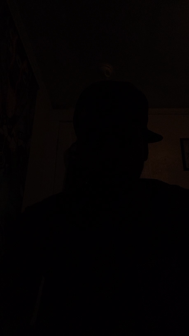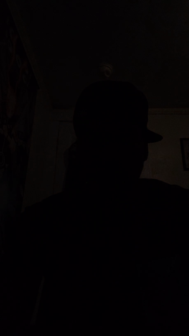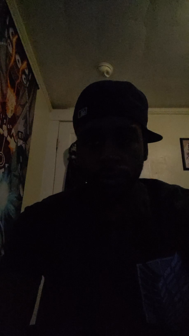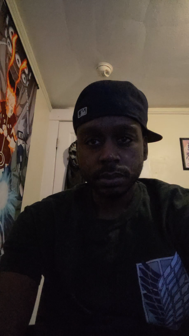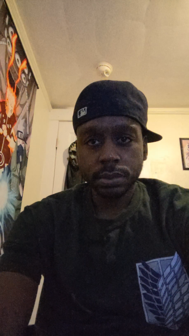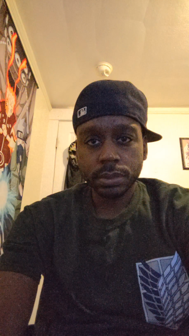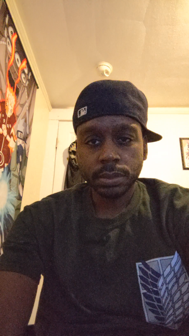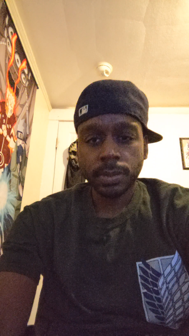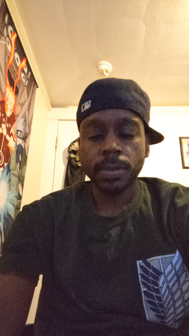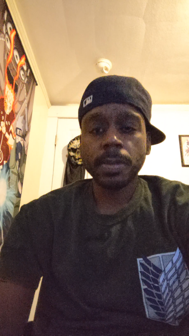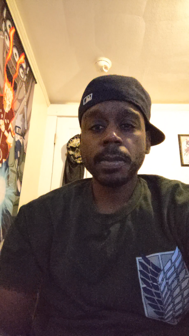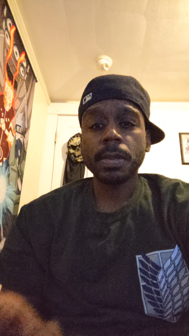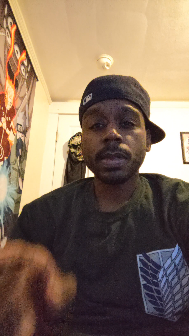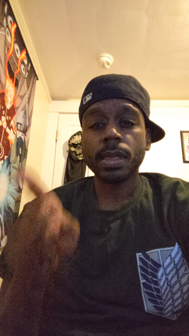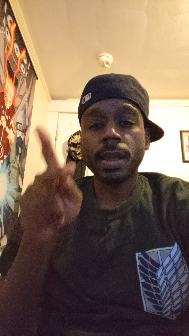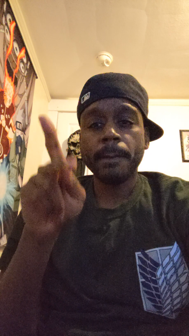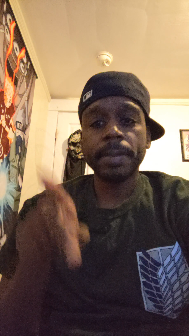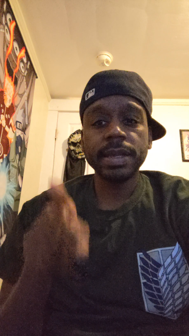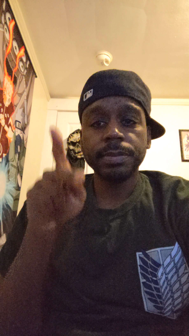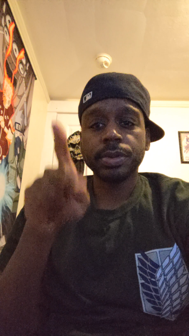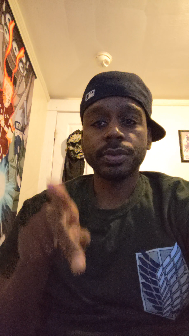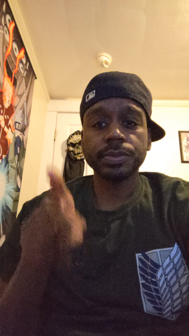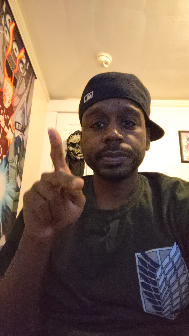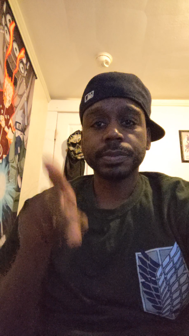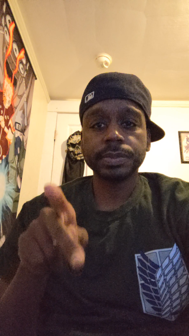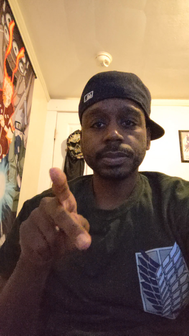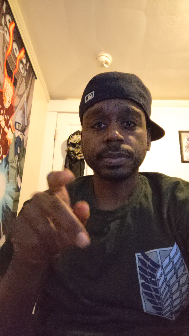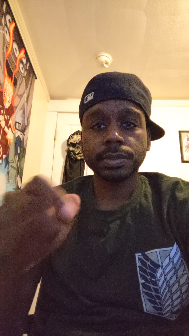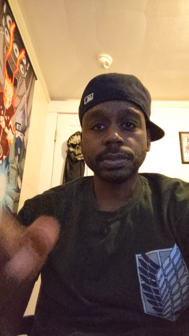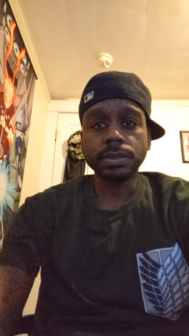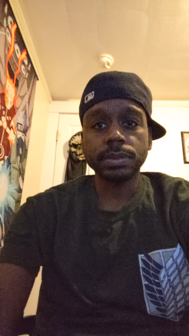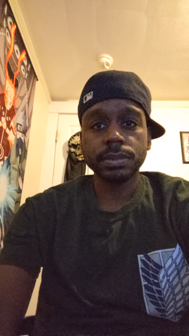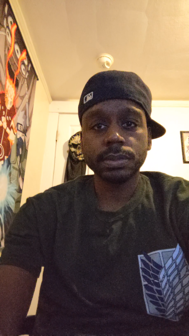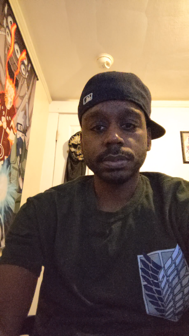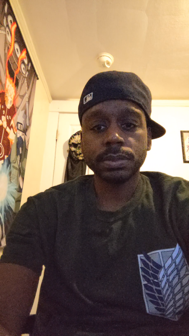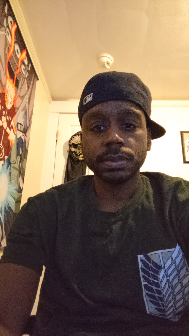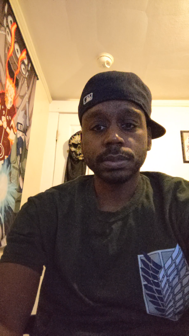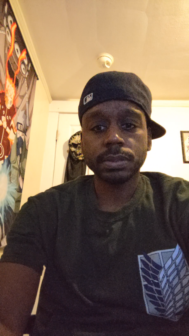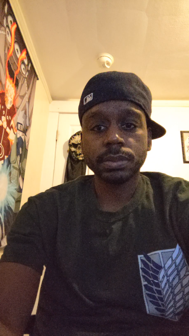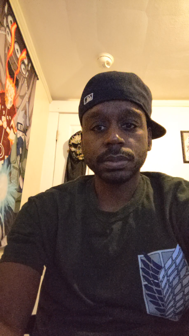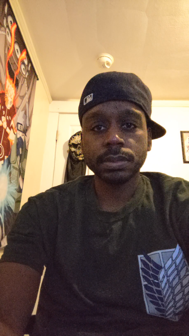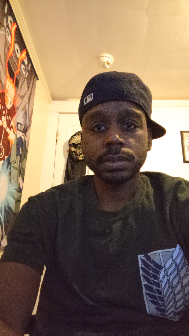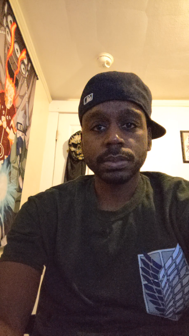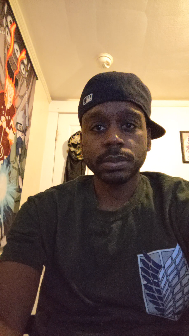people